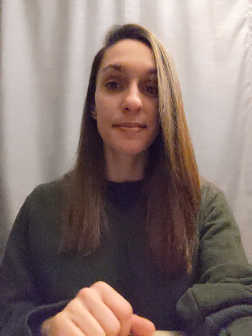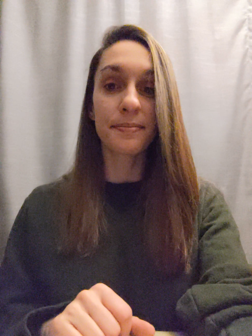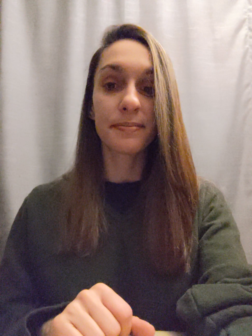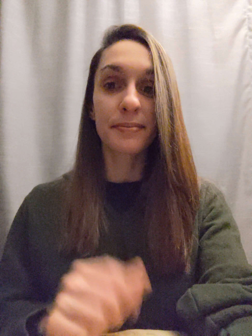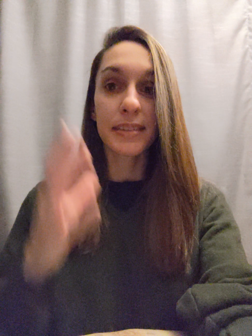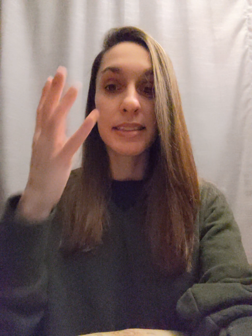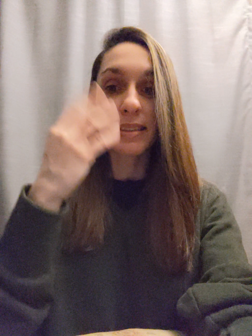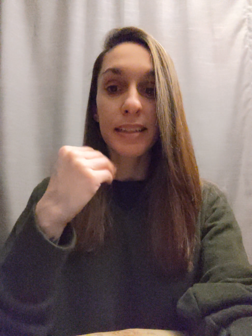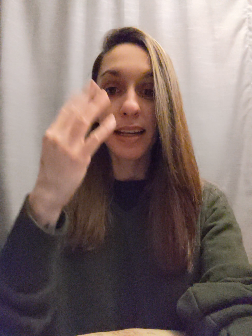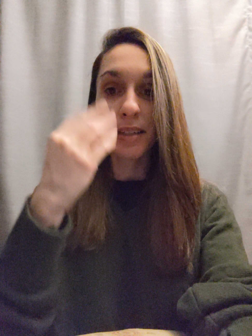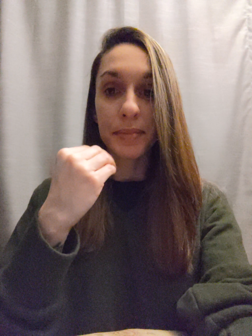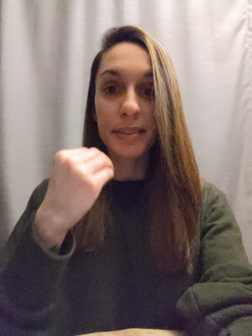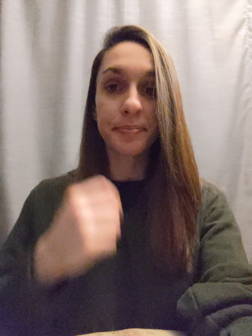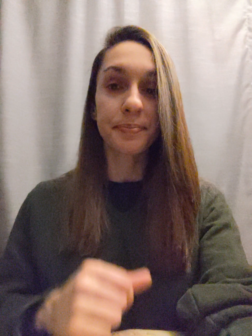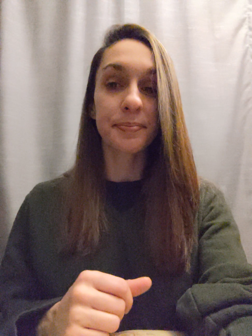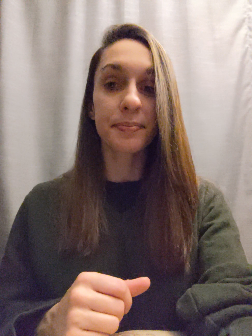sleepy